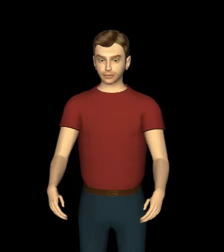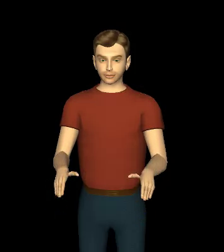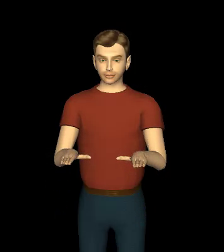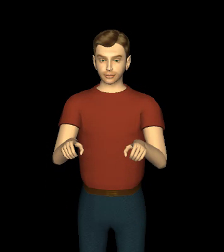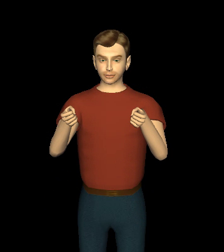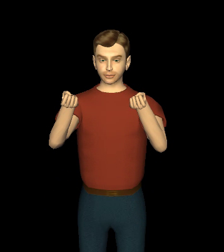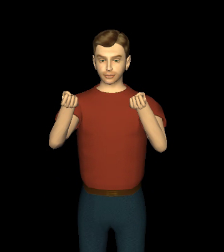ينقذ